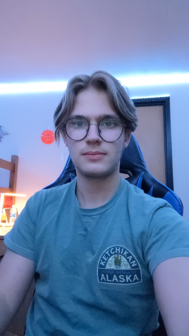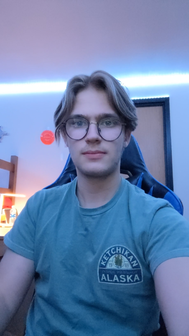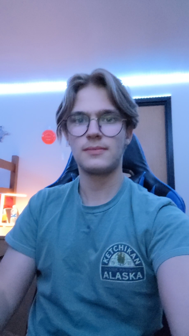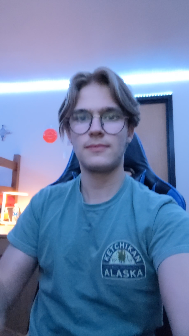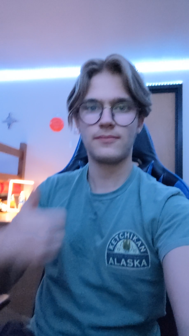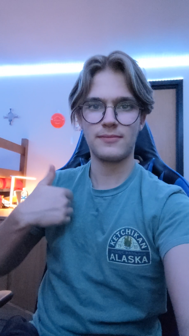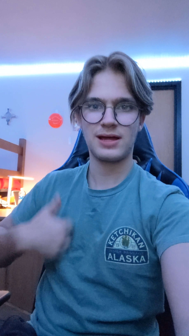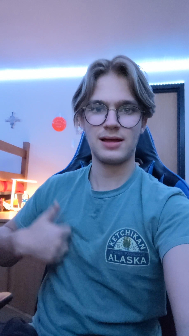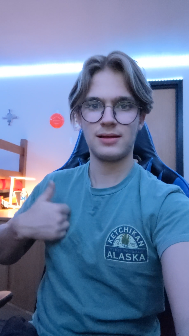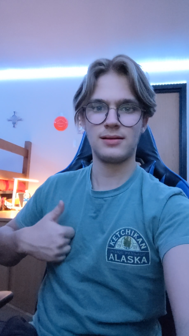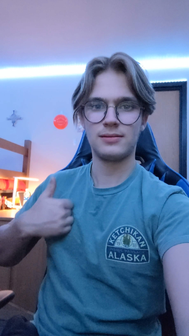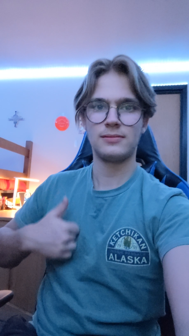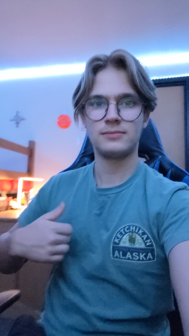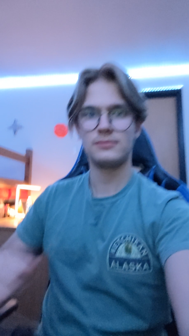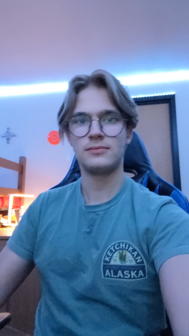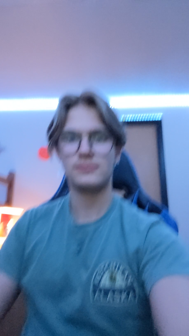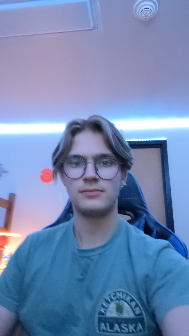bathtub